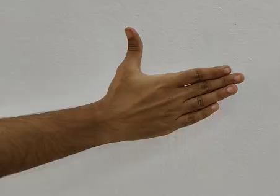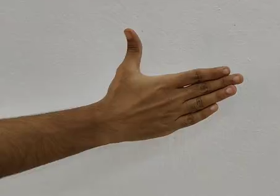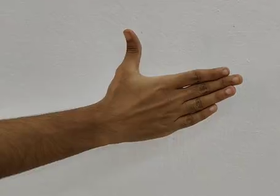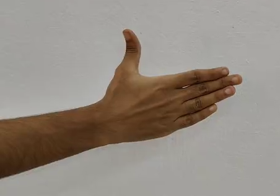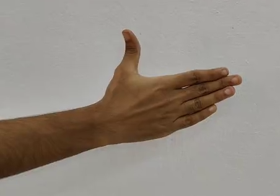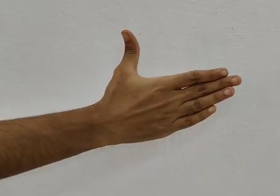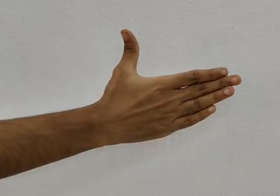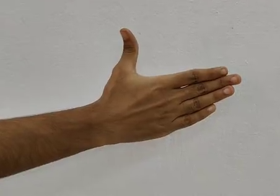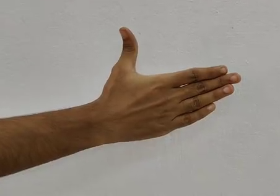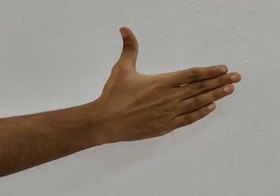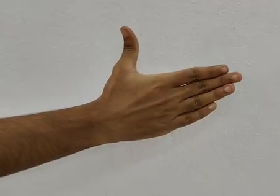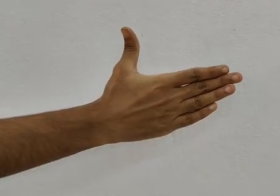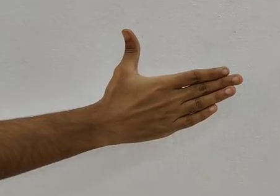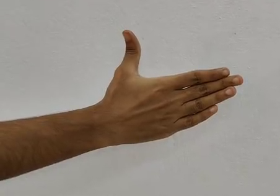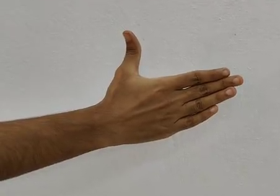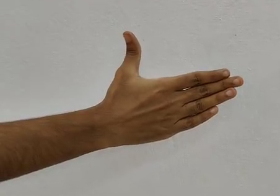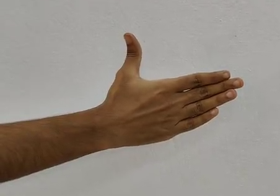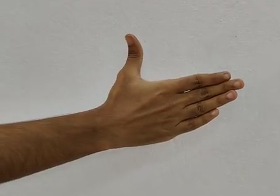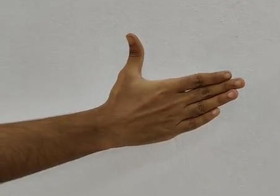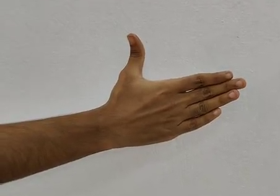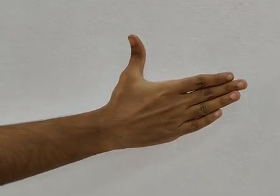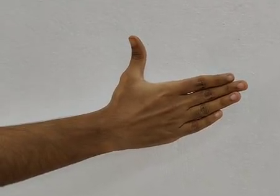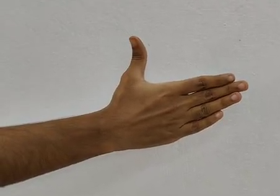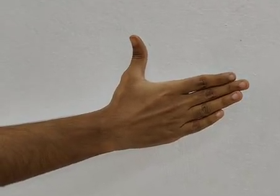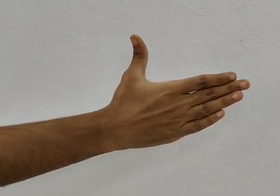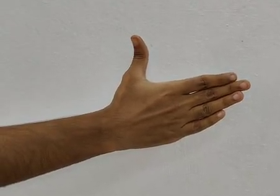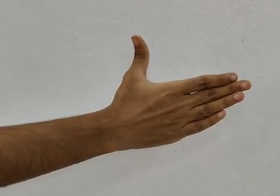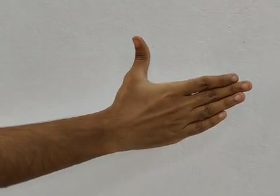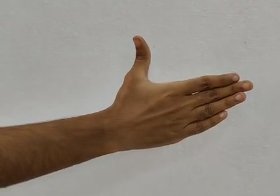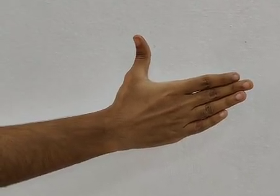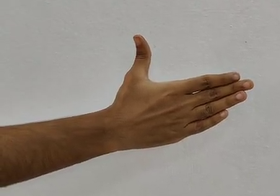ആ